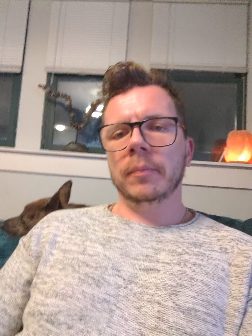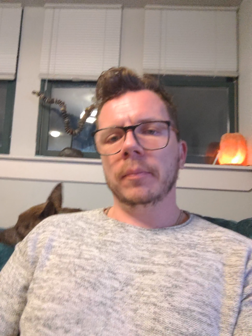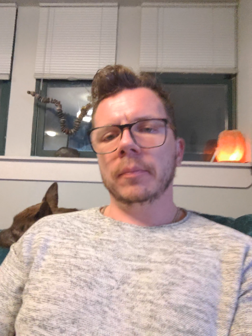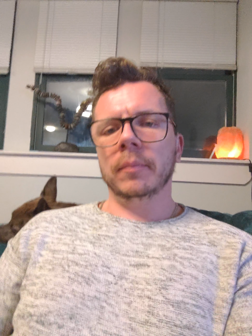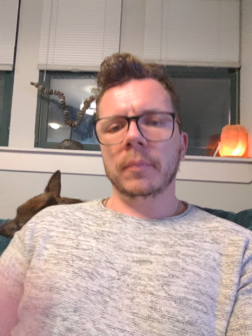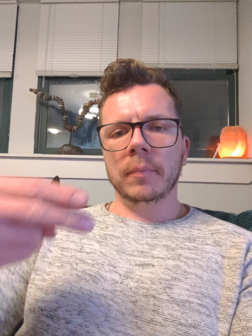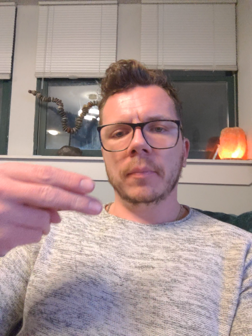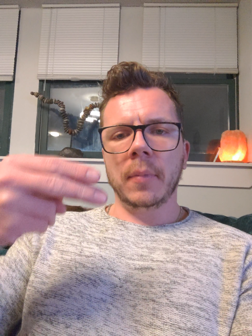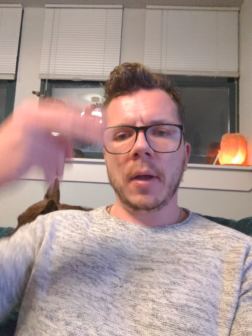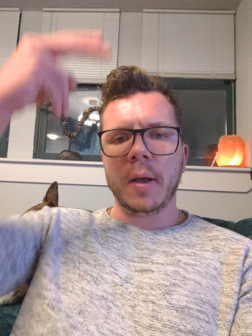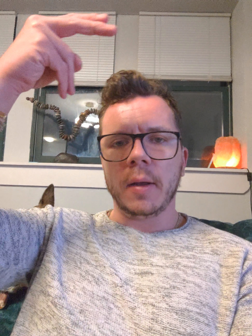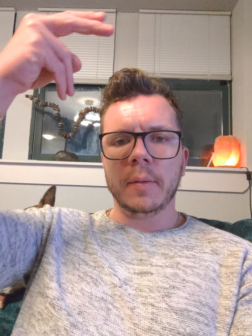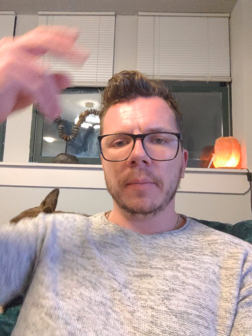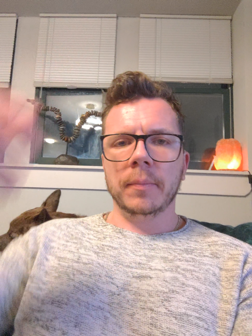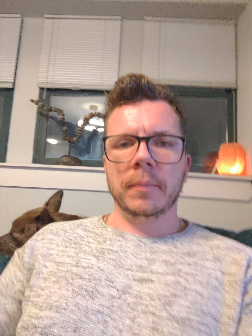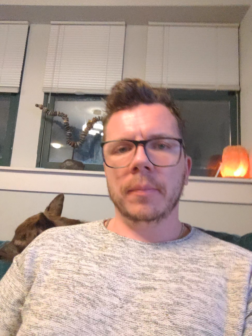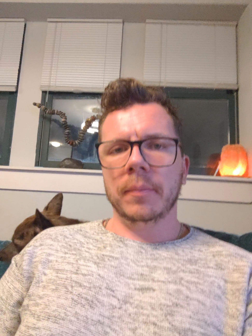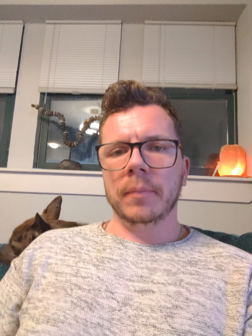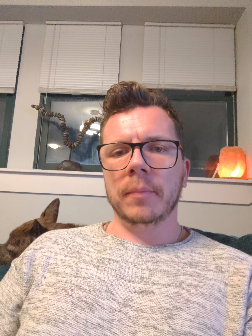high